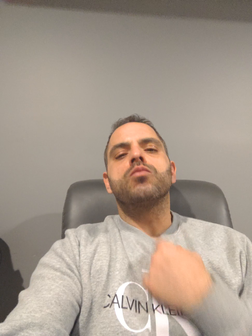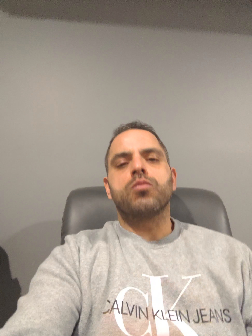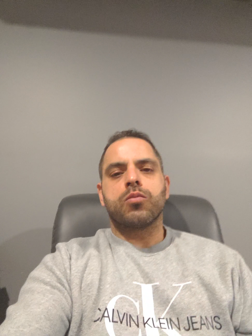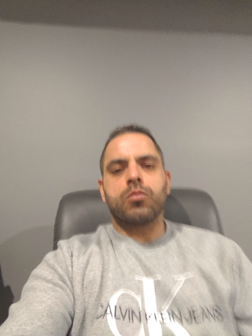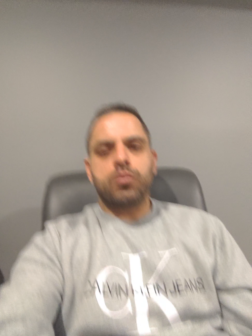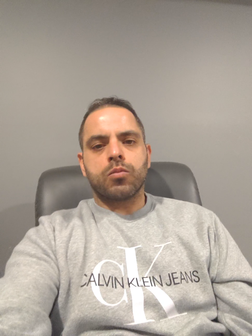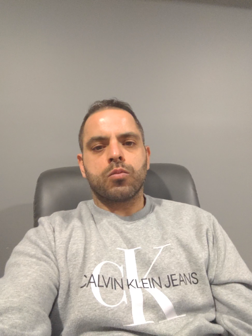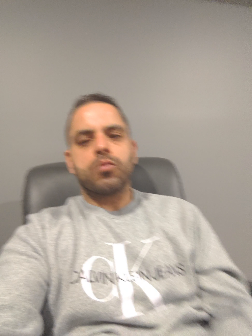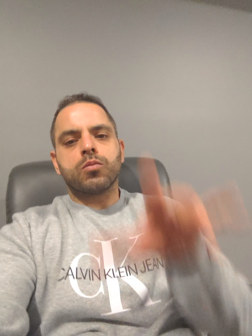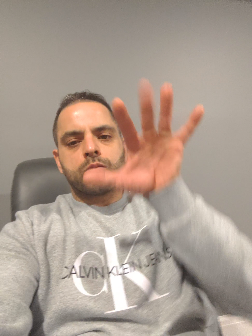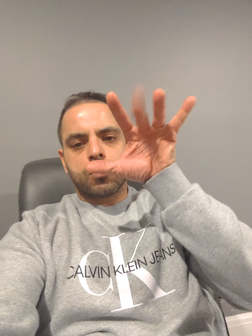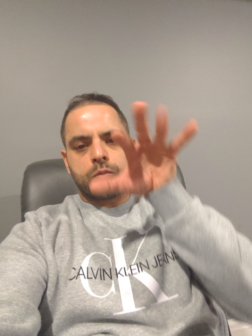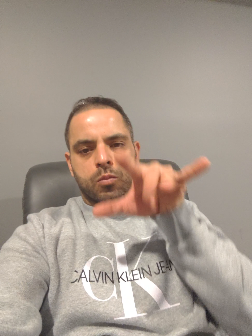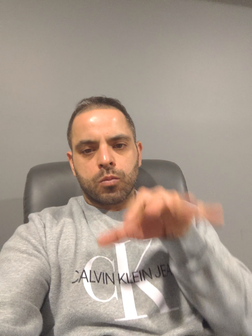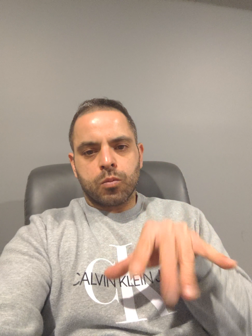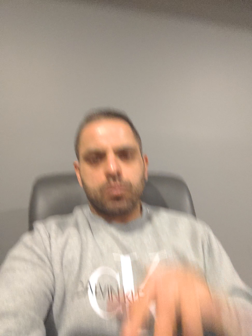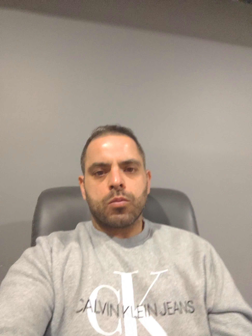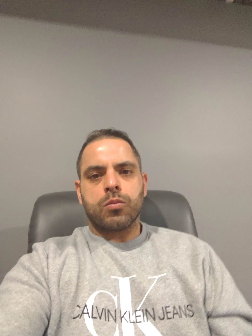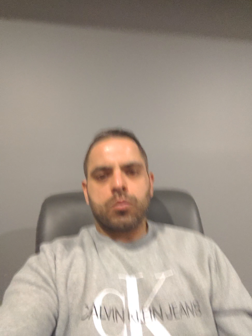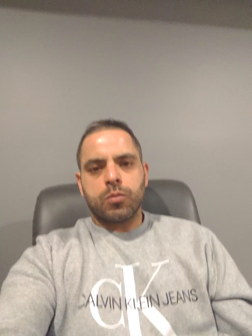snow